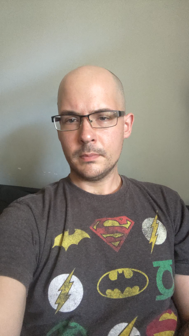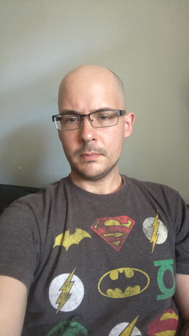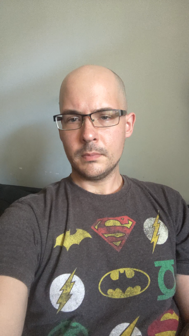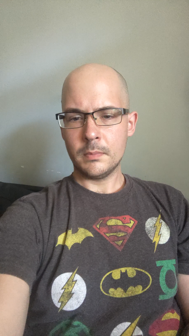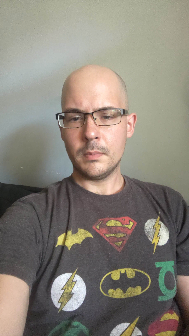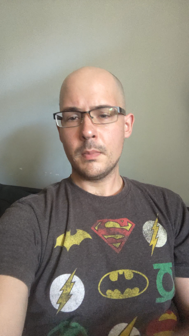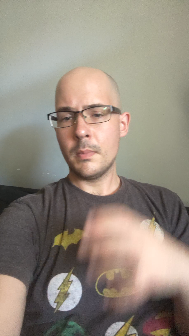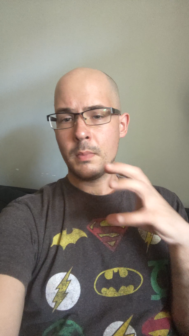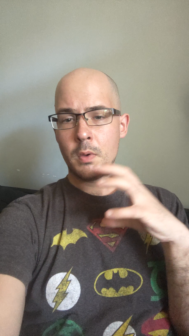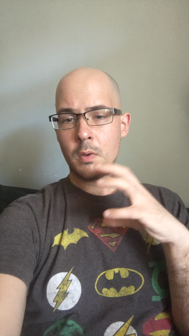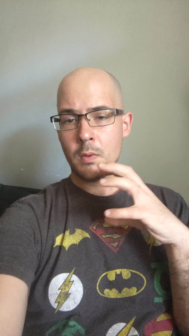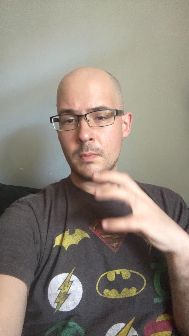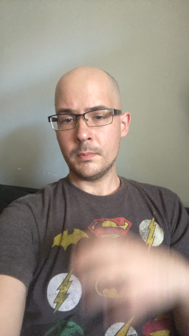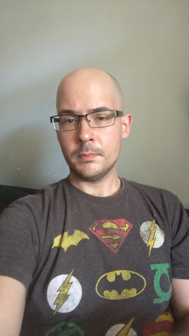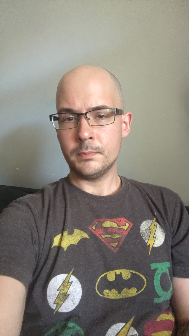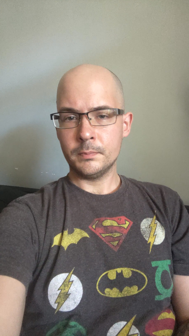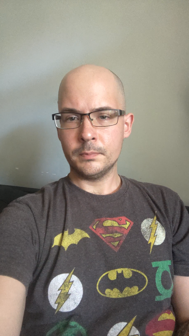ball